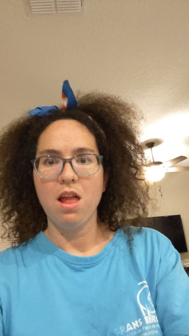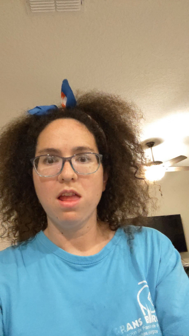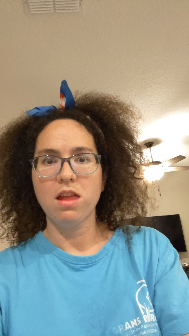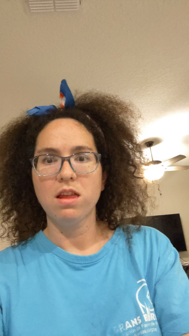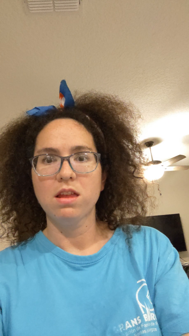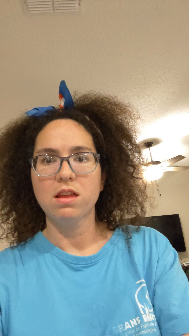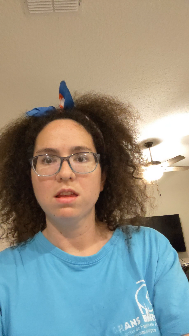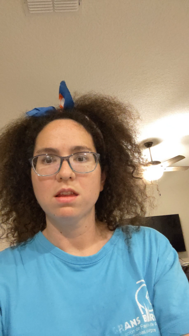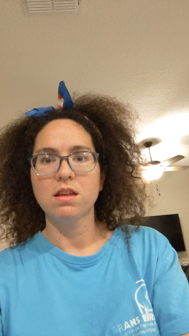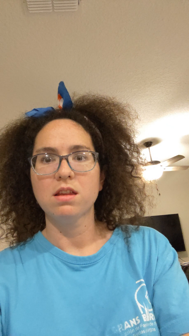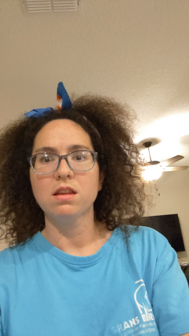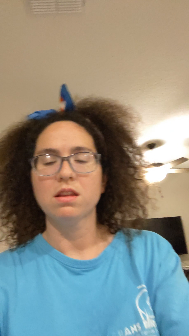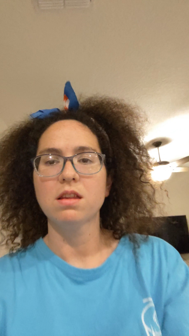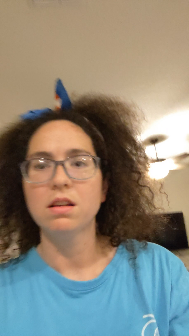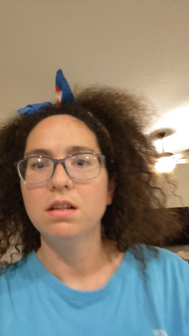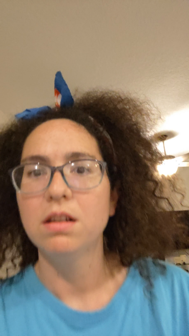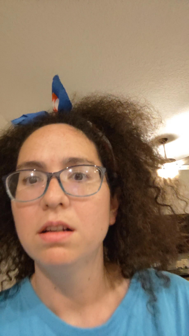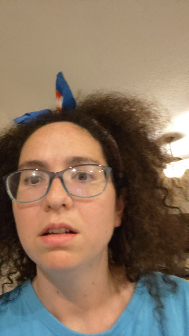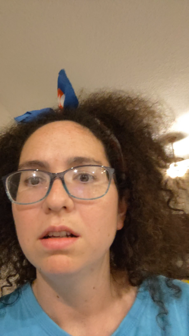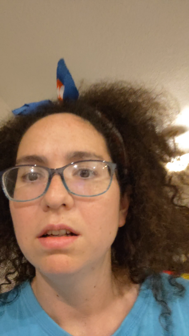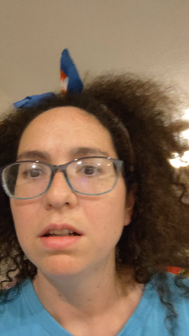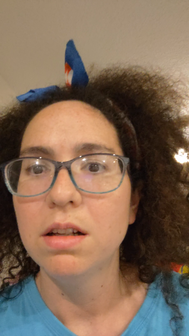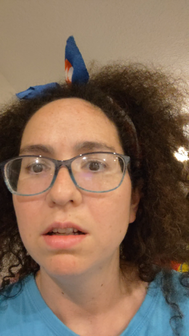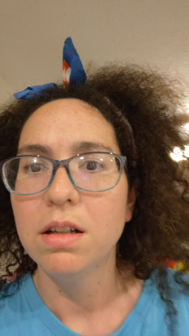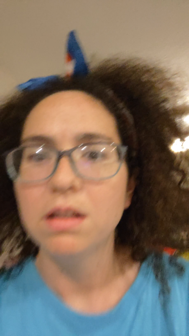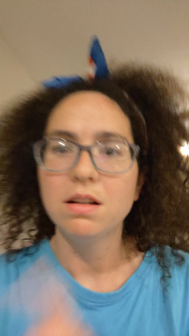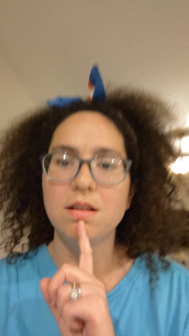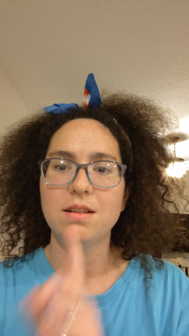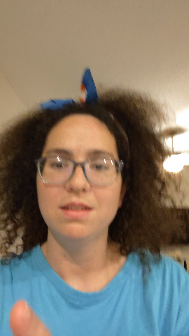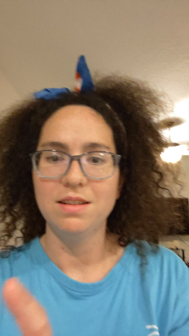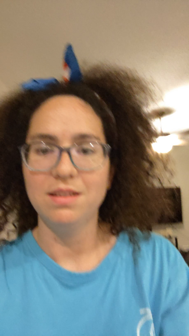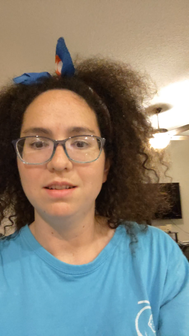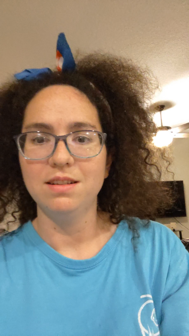is